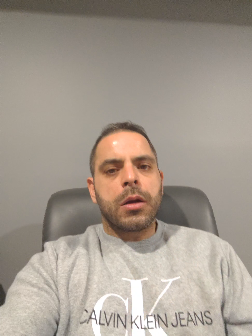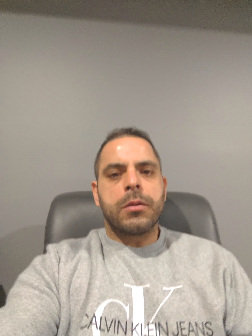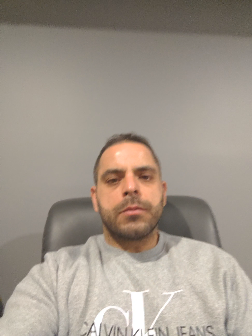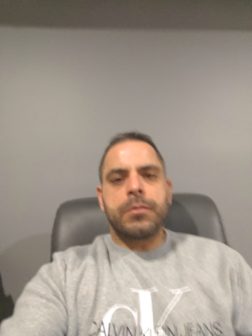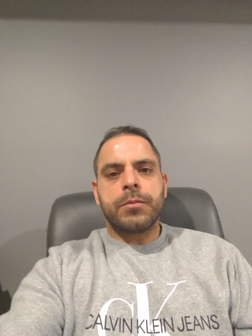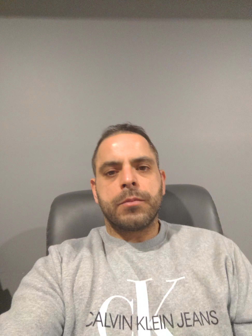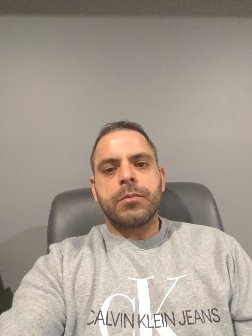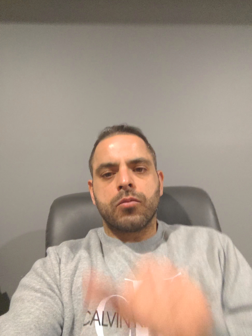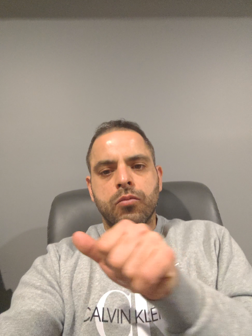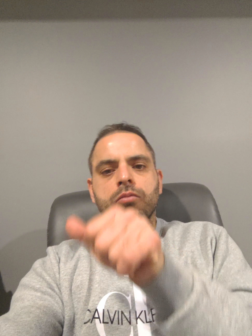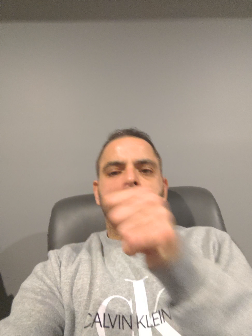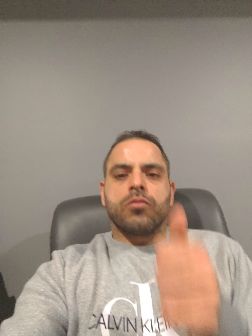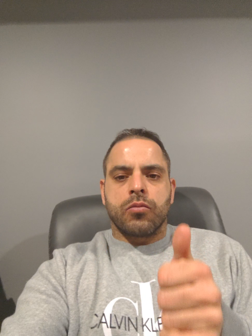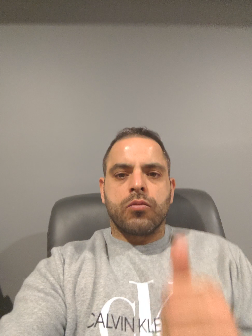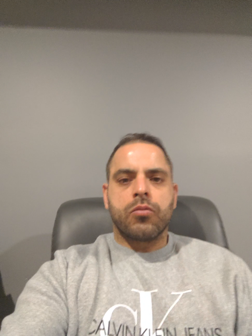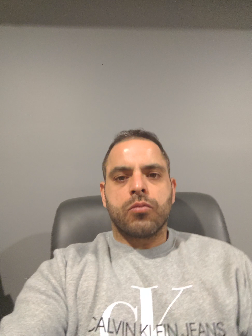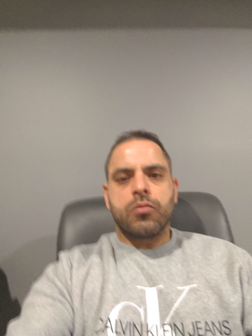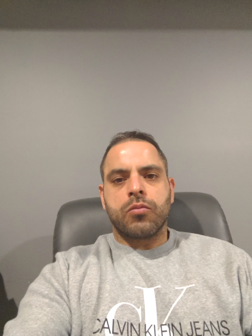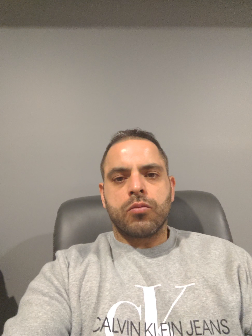another